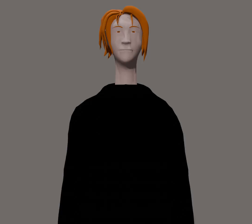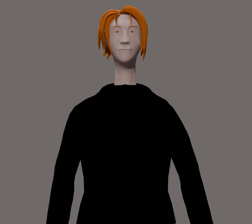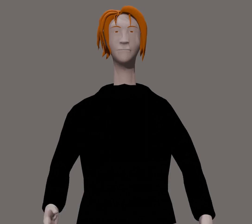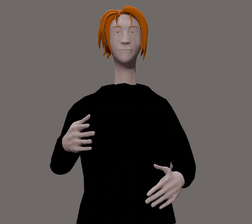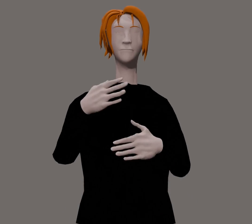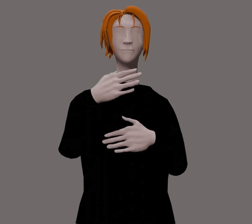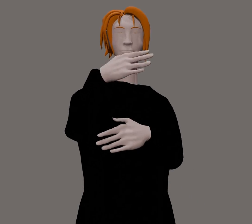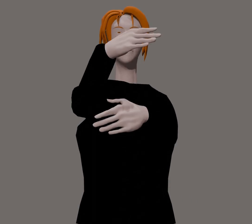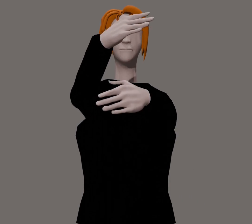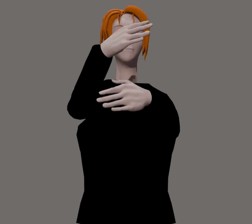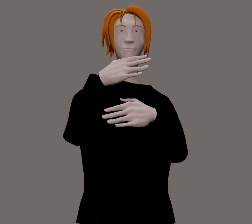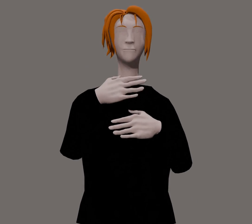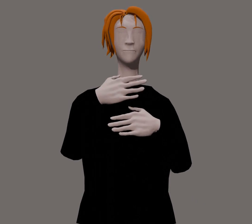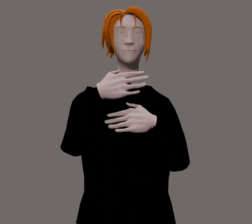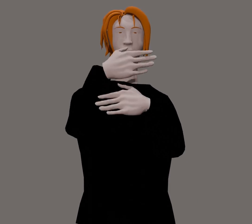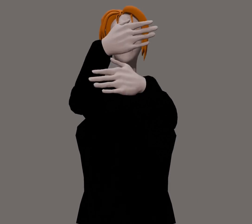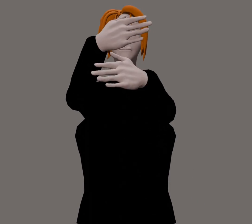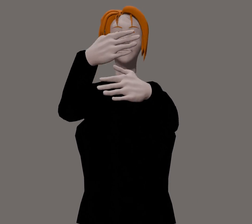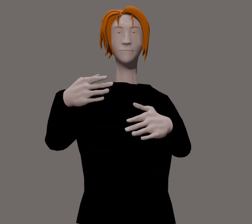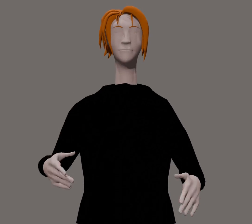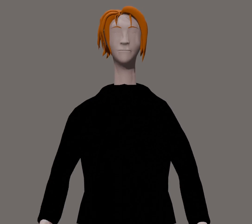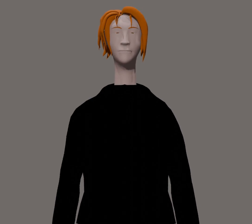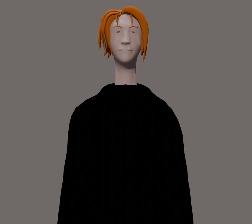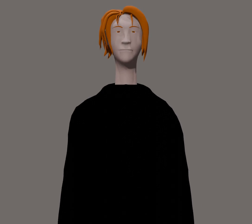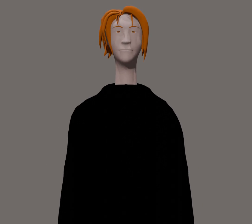Breathe Deep